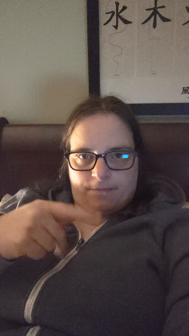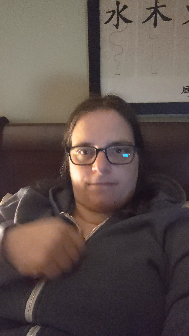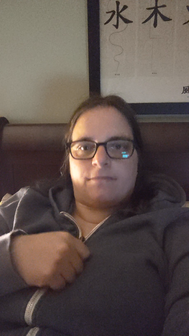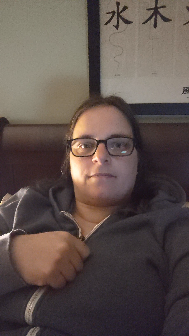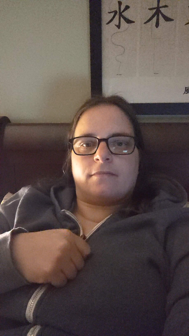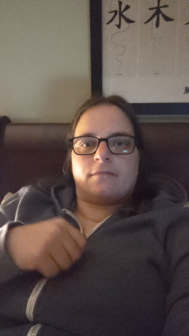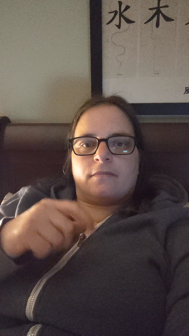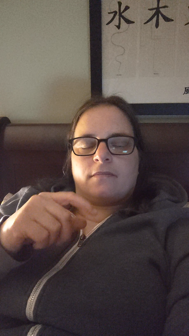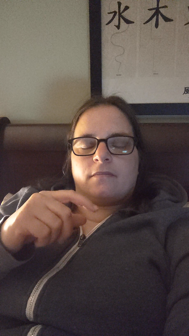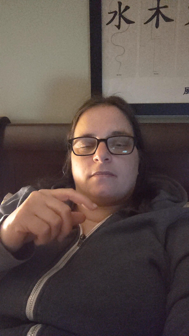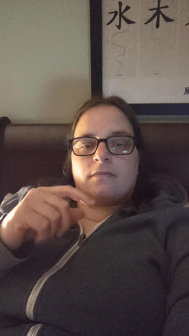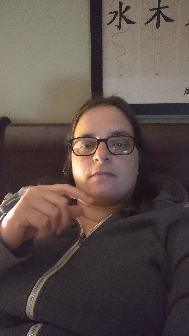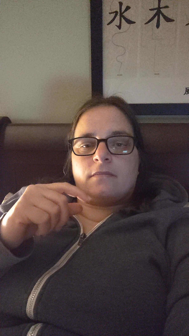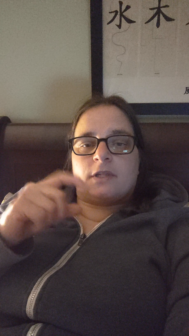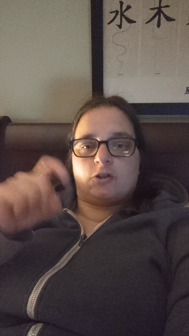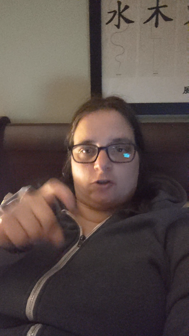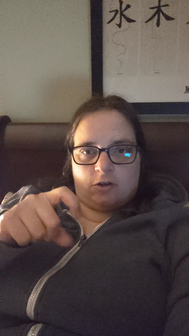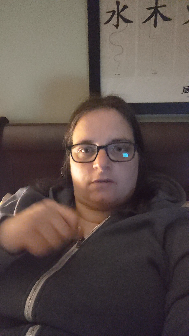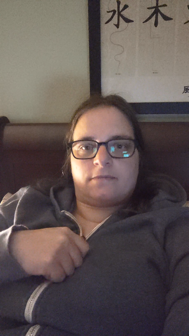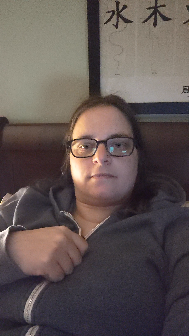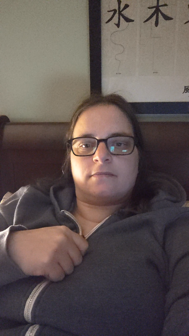should